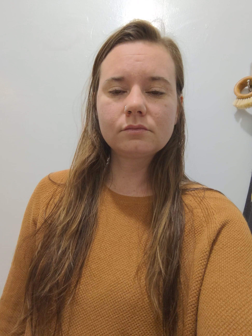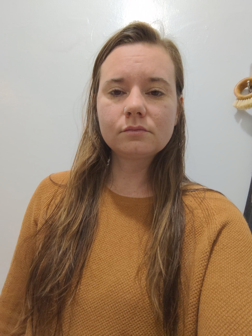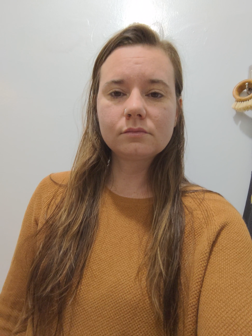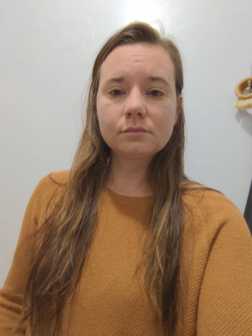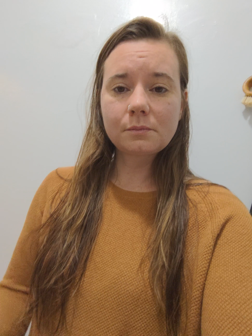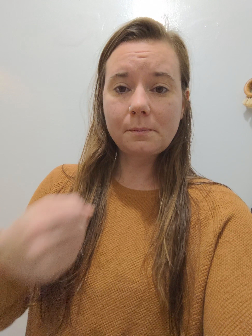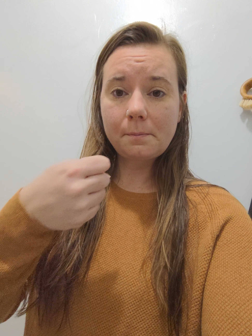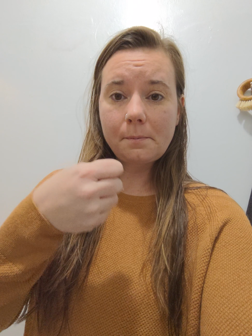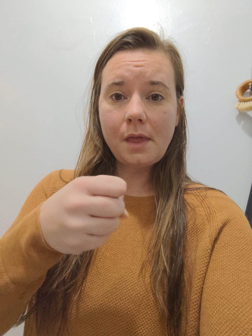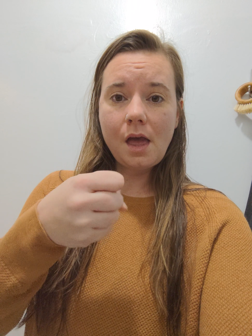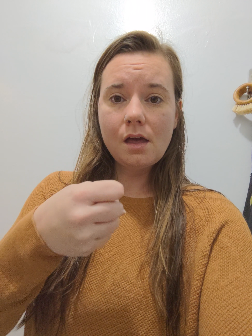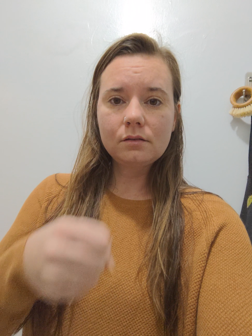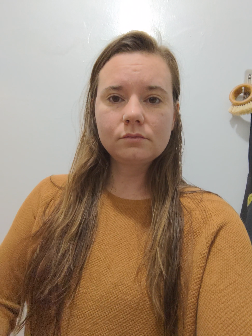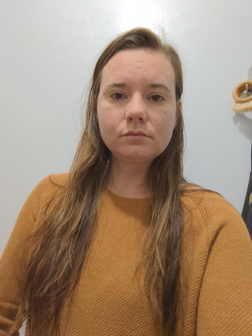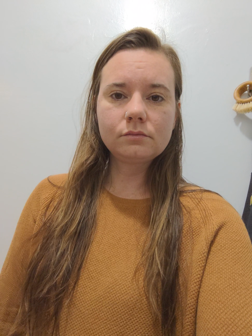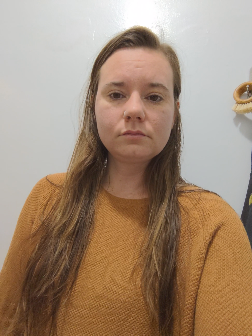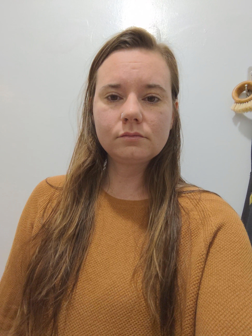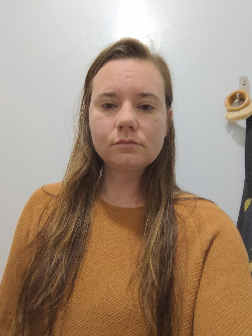make